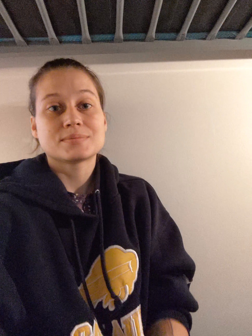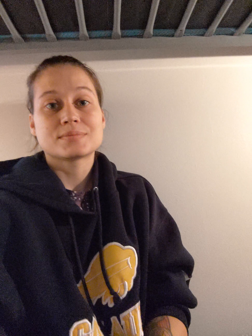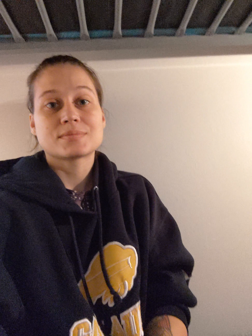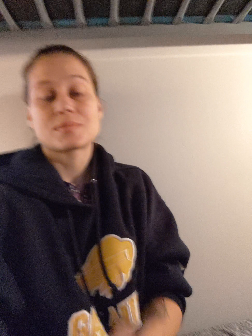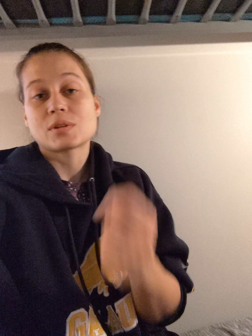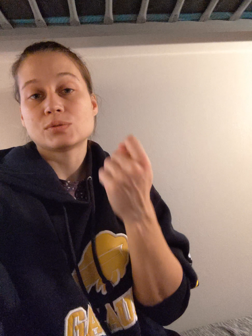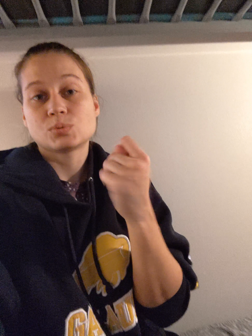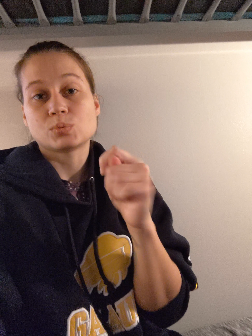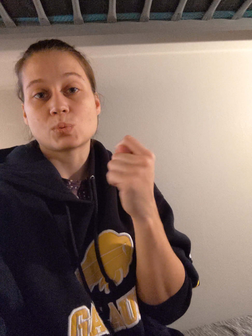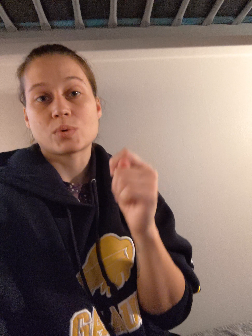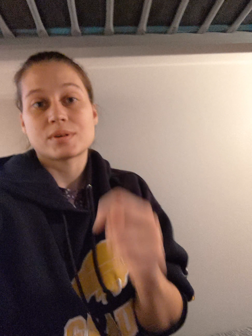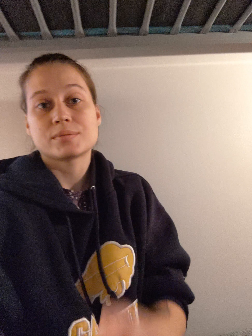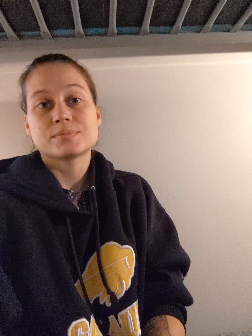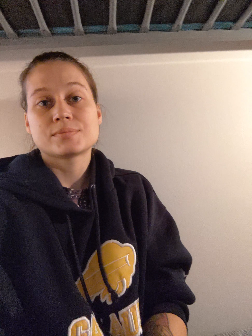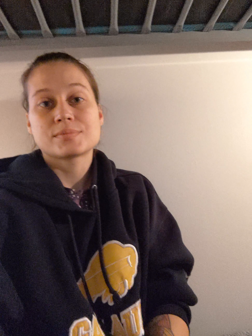toy